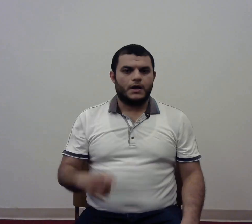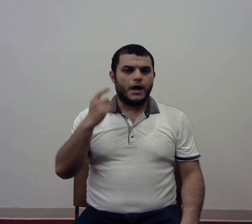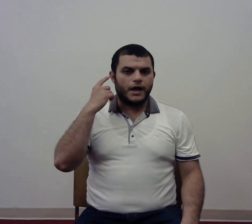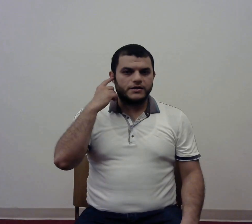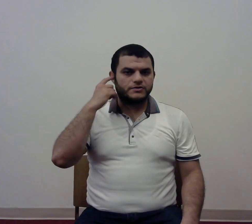eşitmə